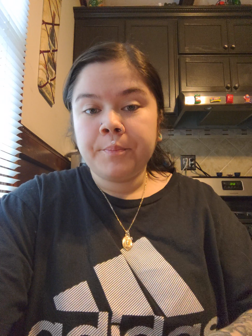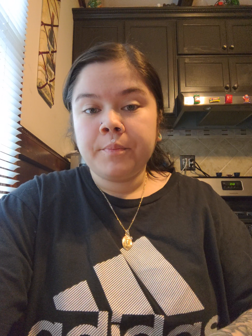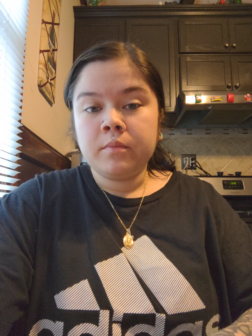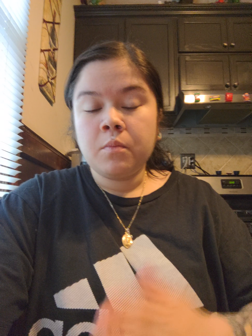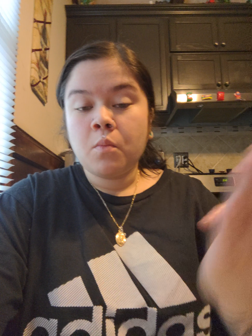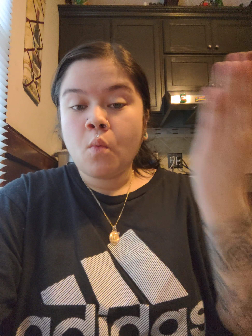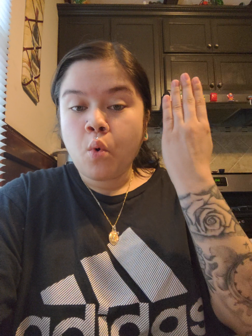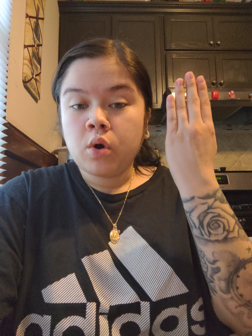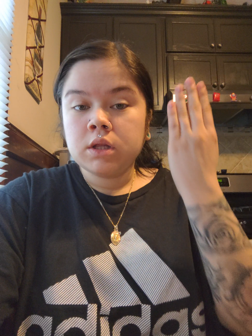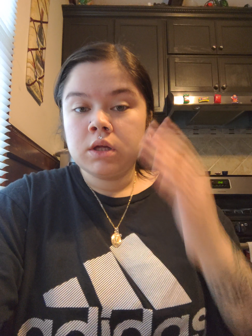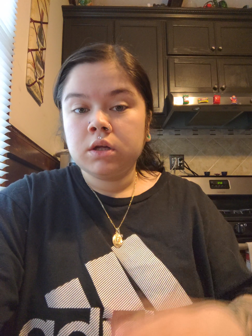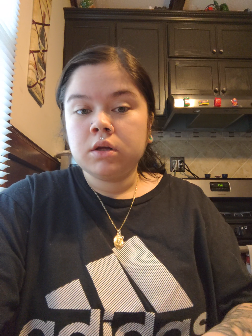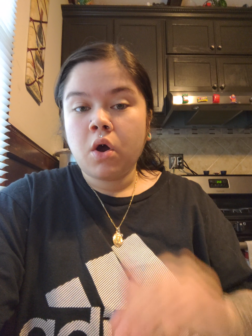morning